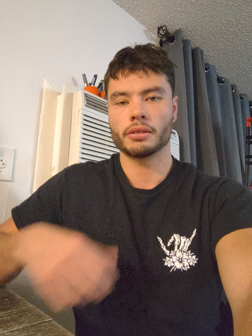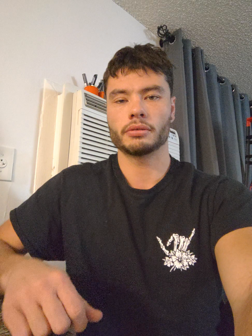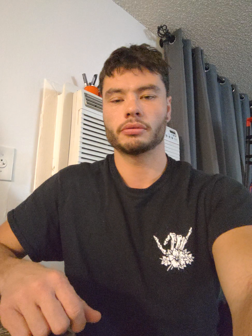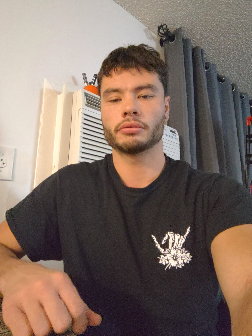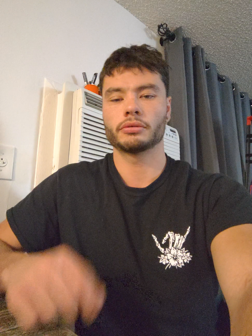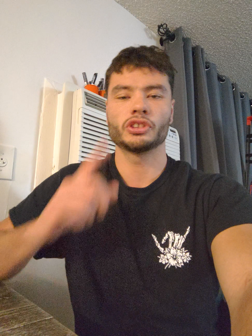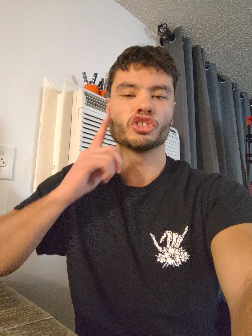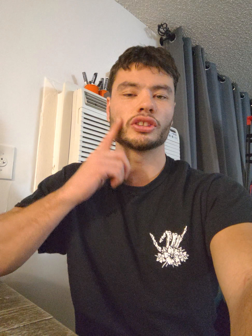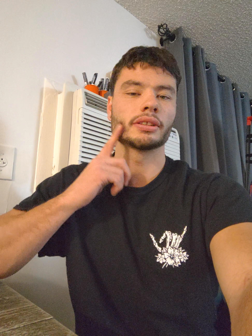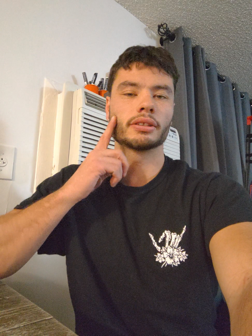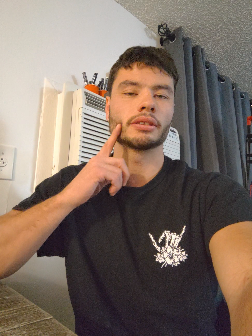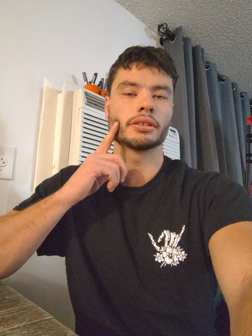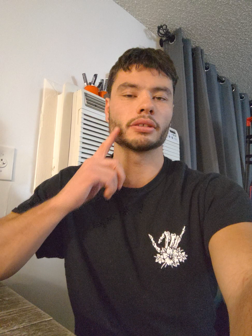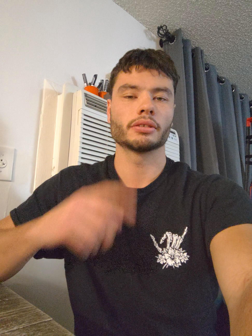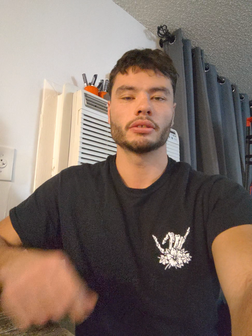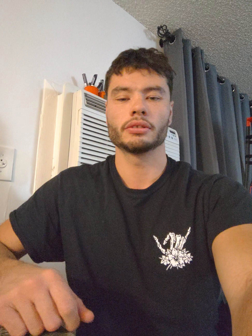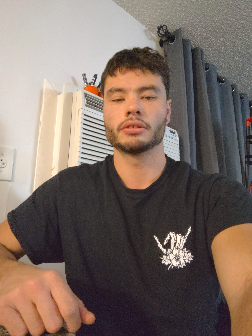cheek